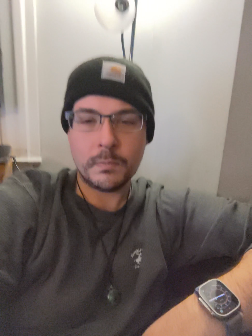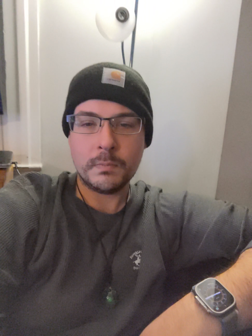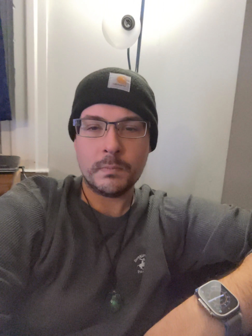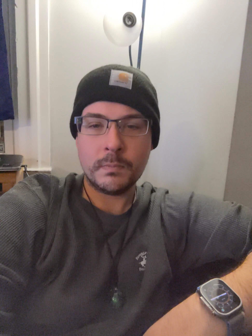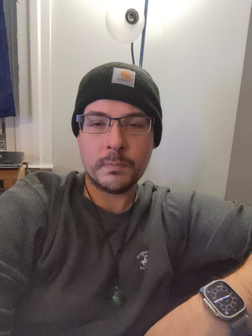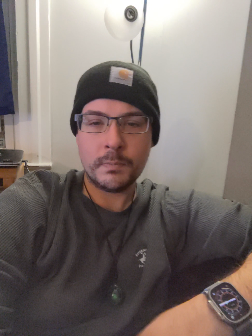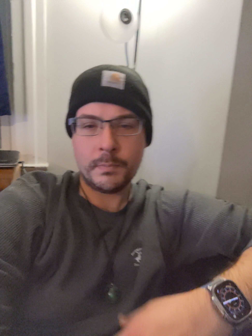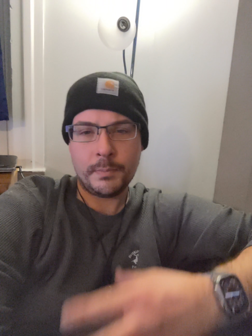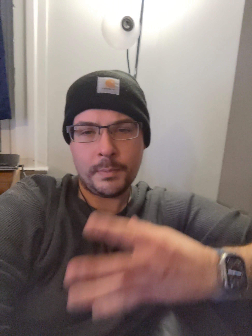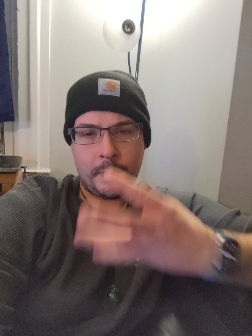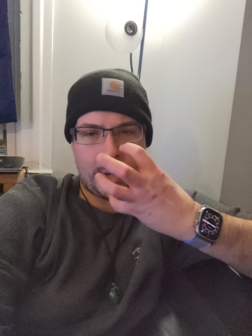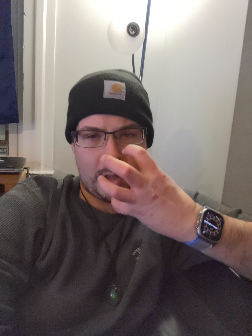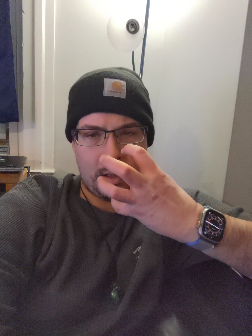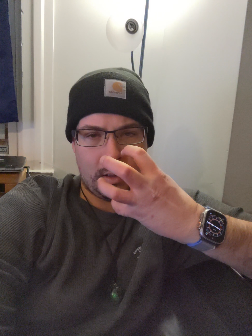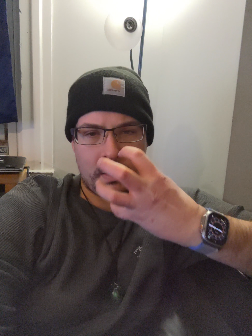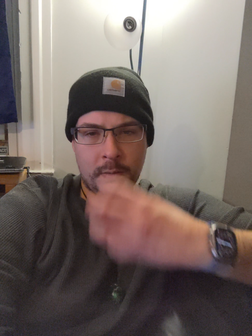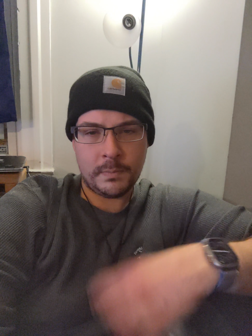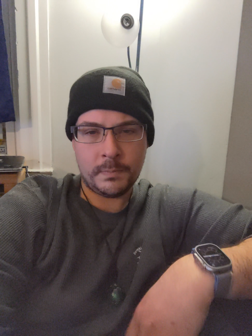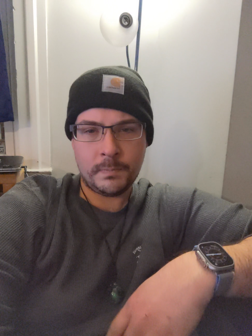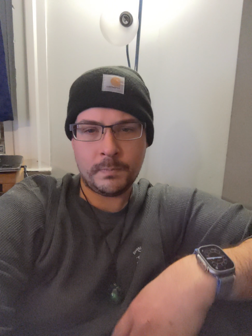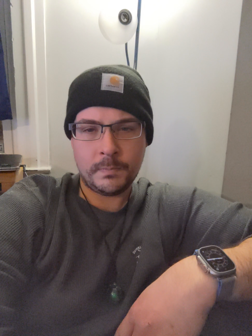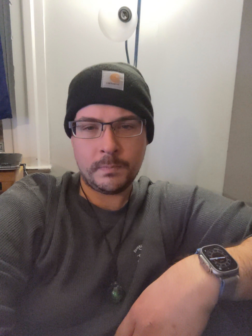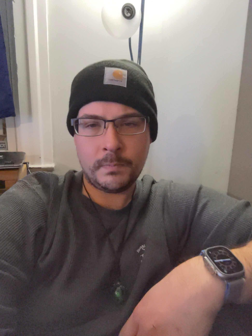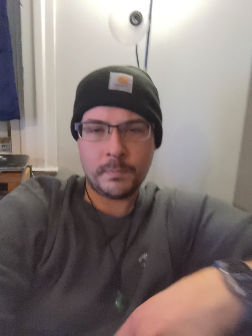mad